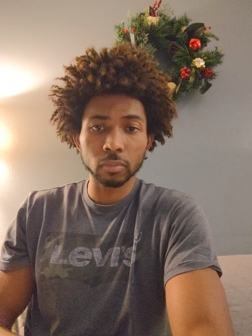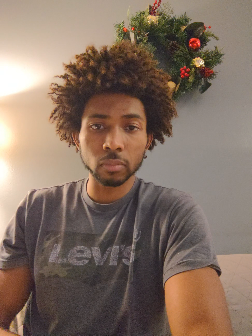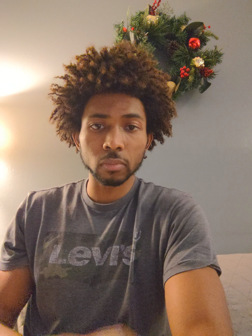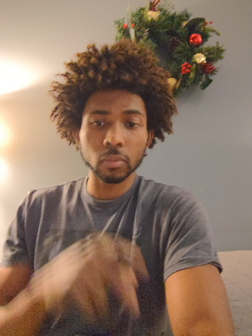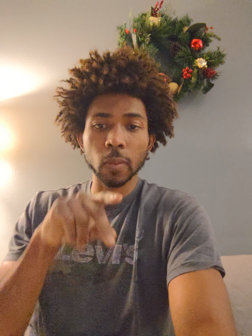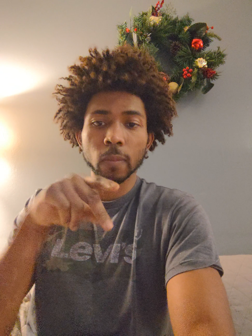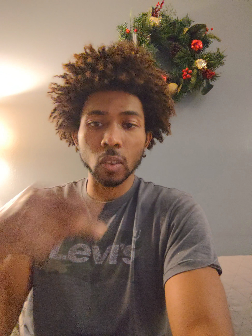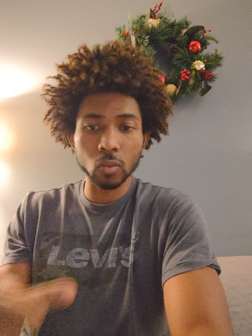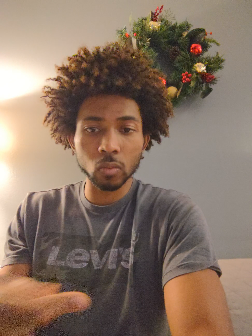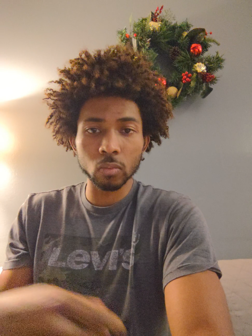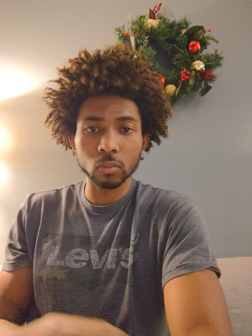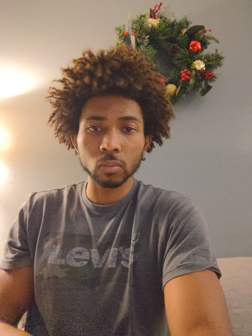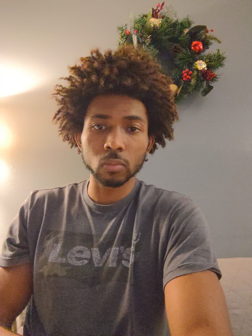fall